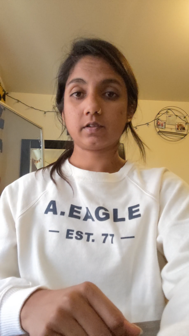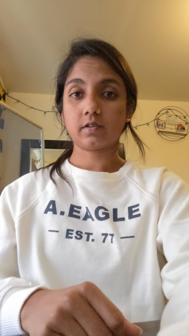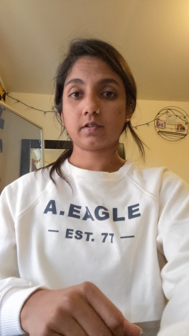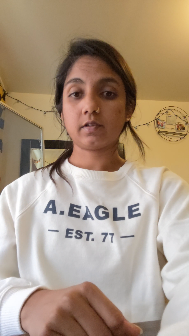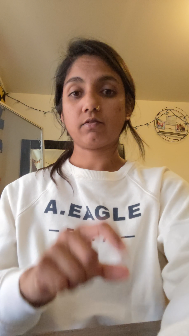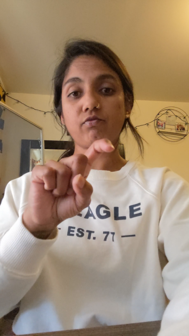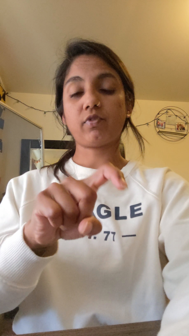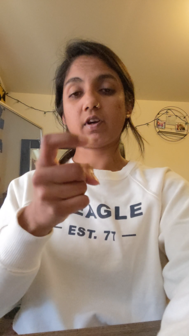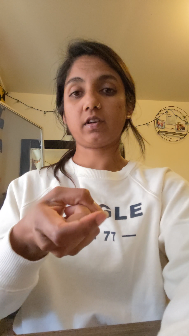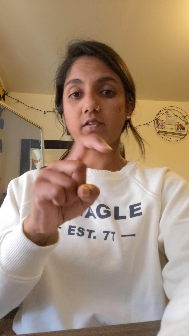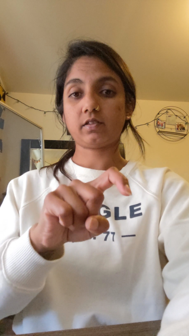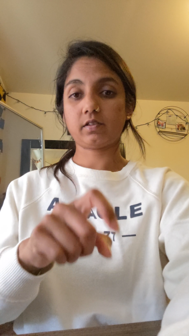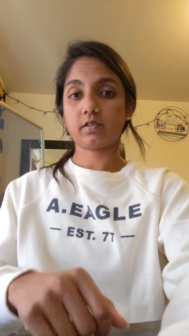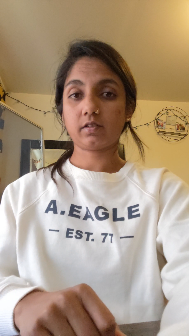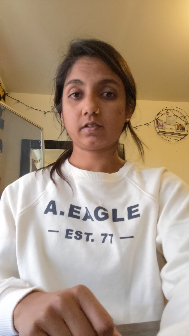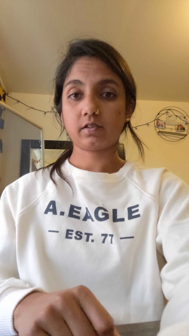friend